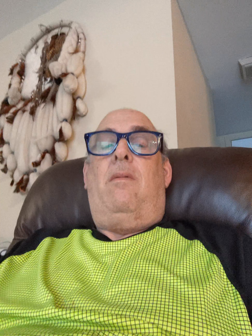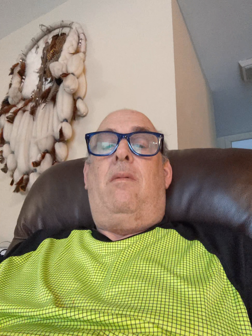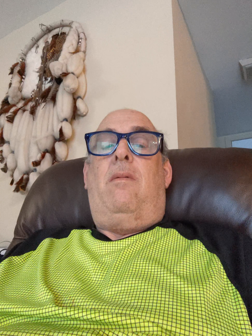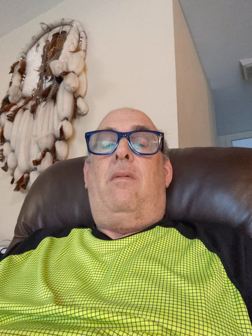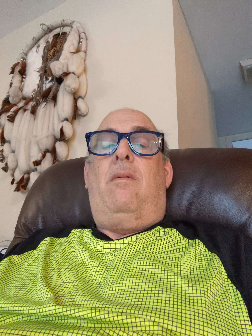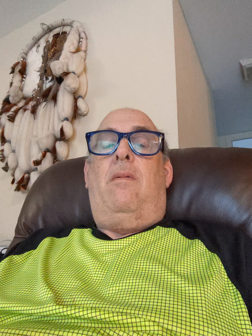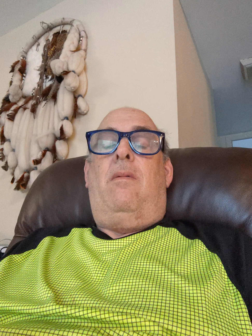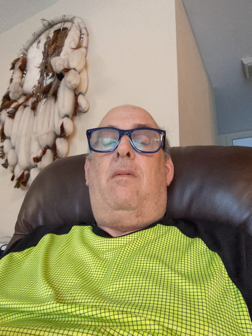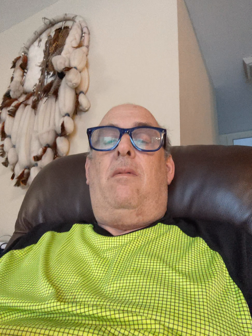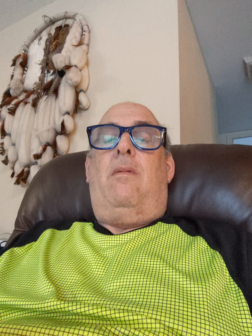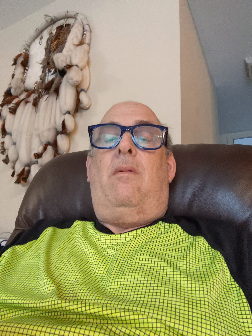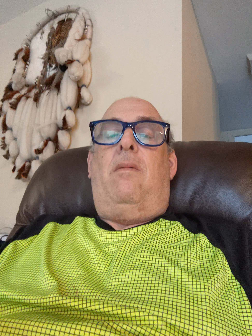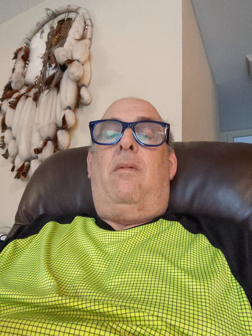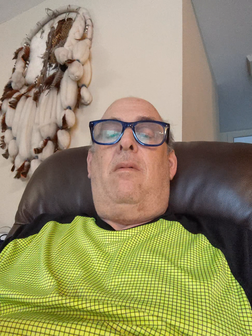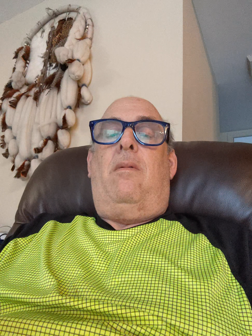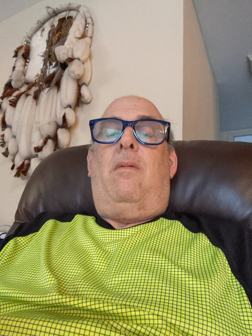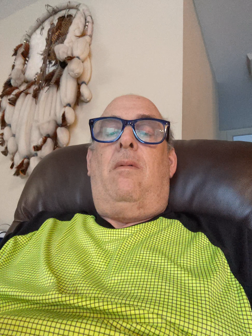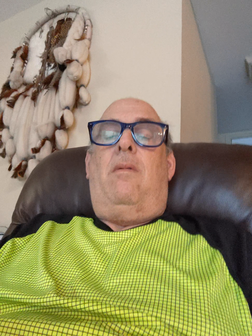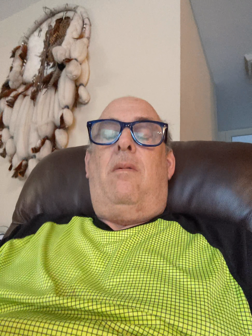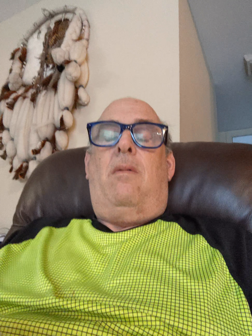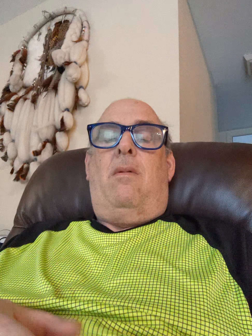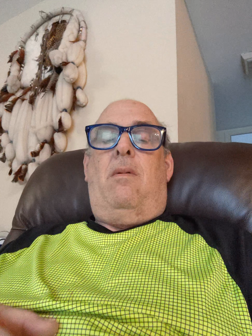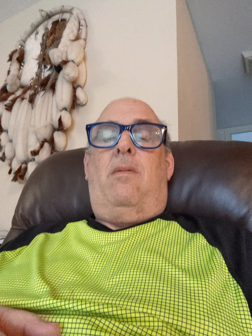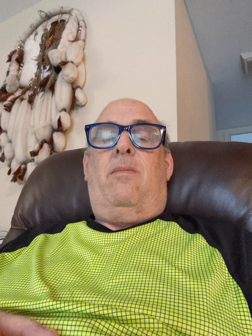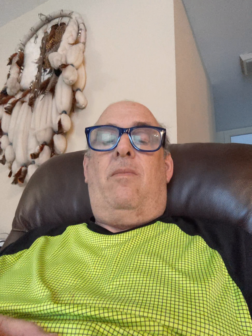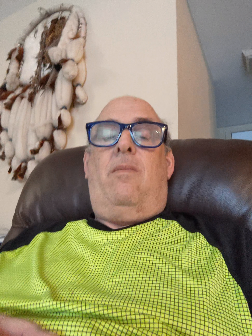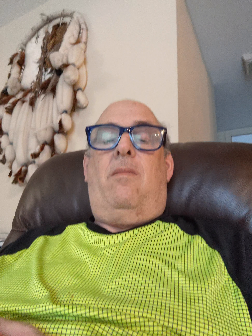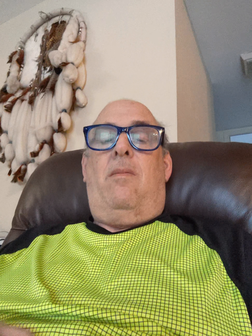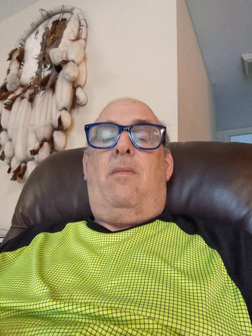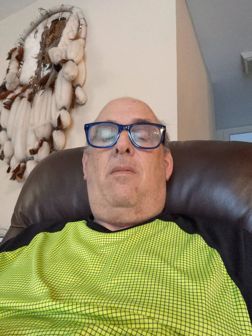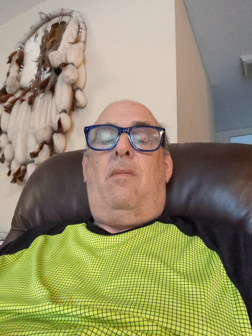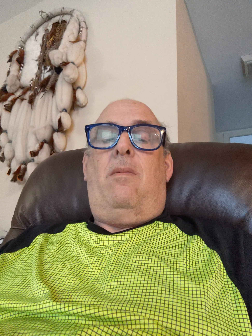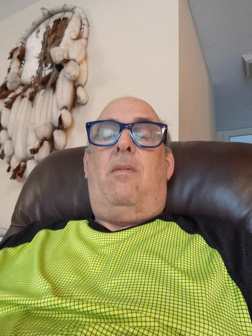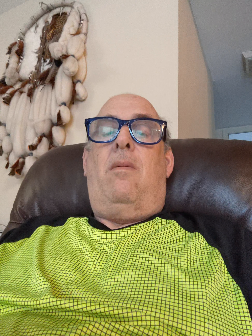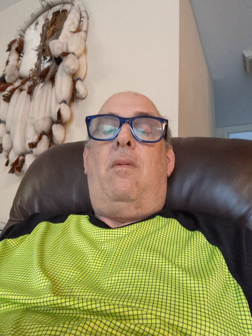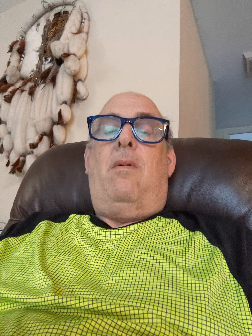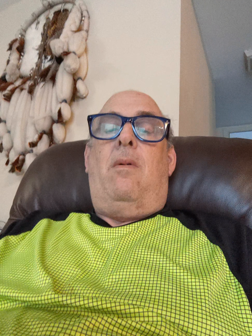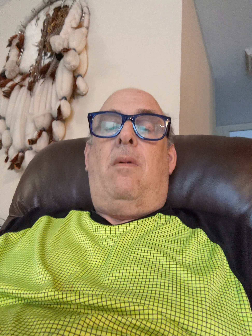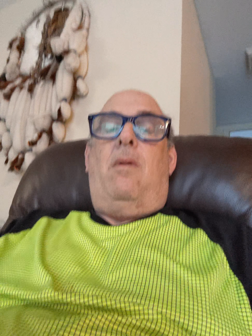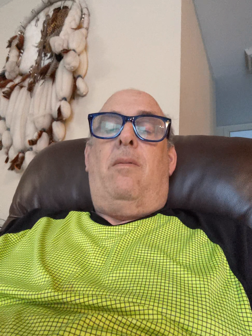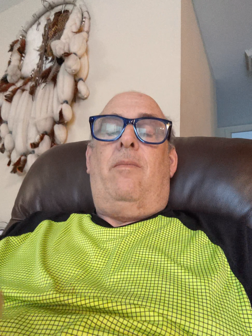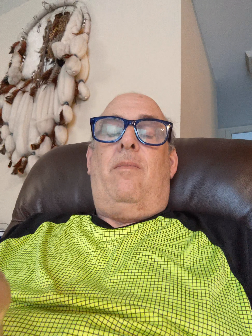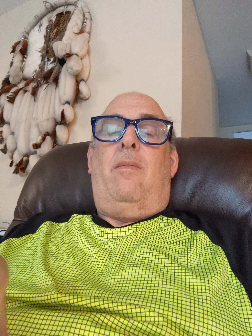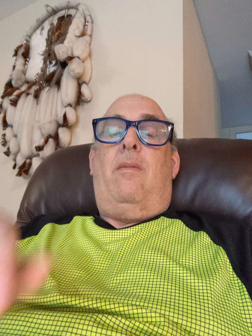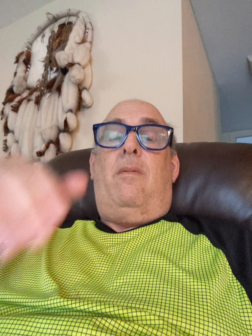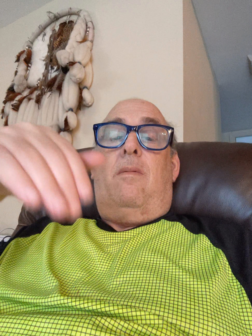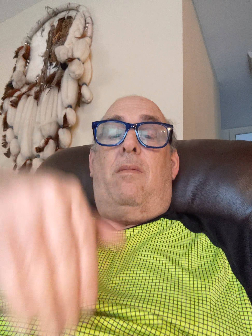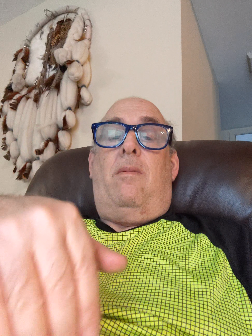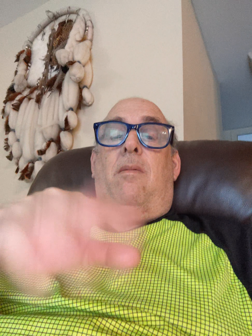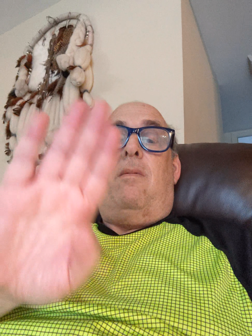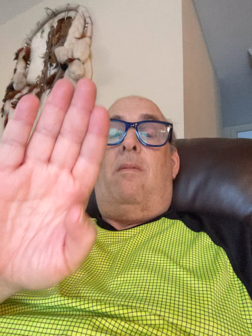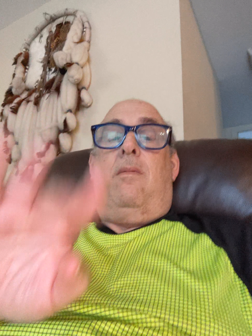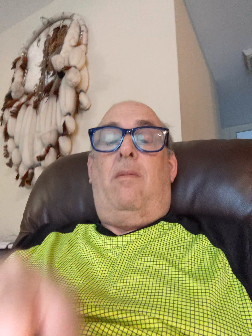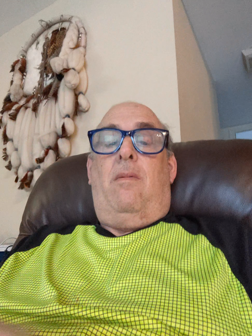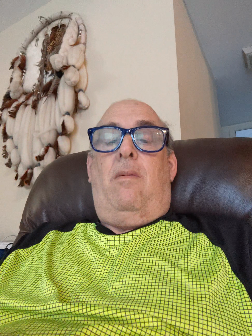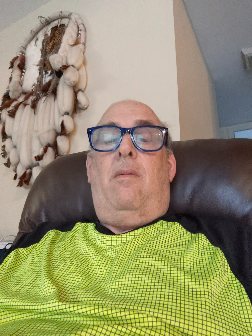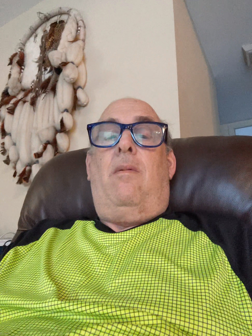into